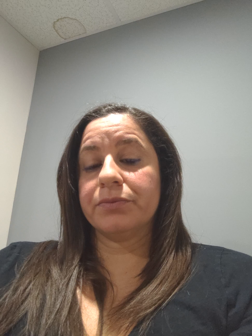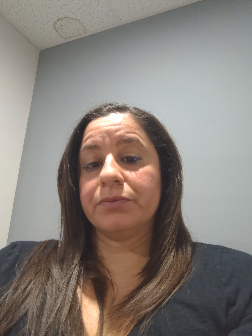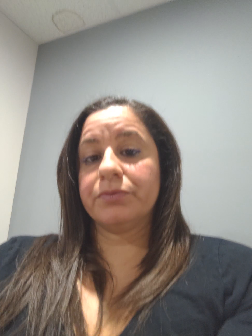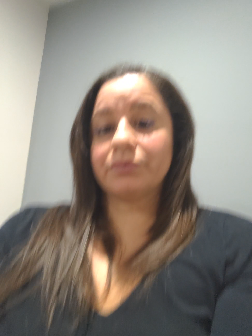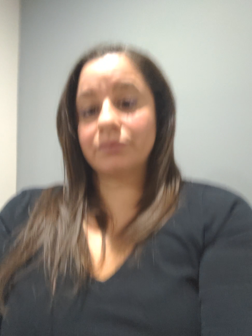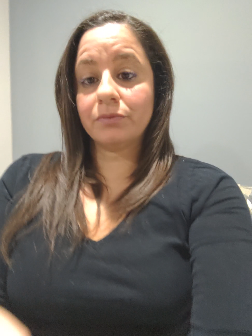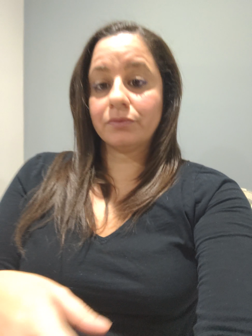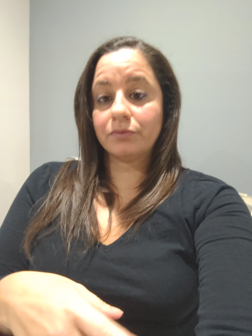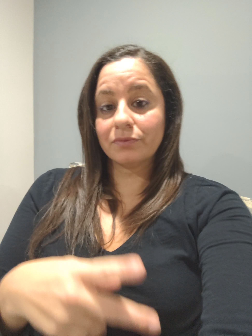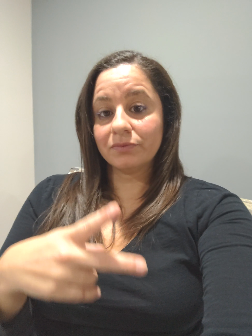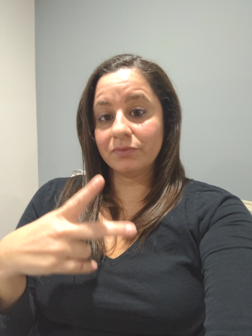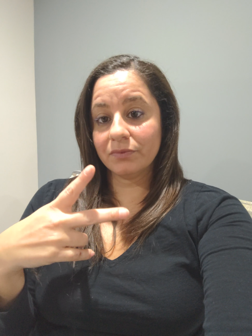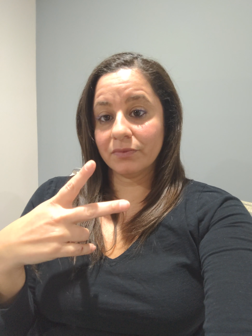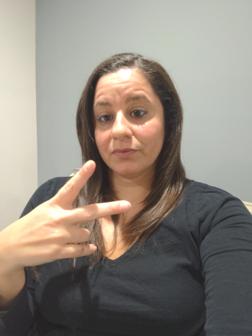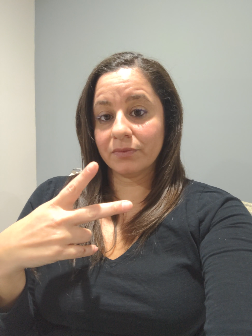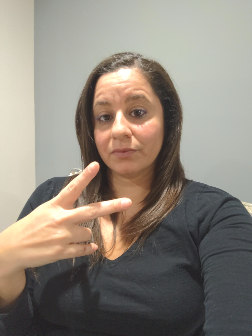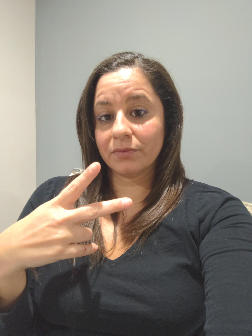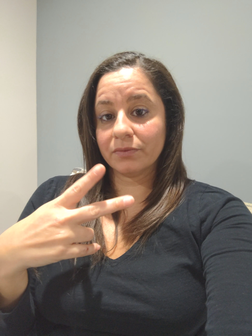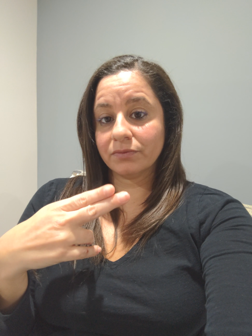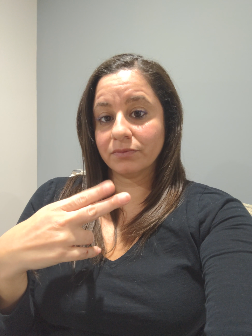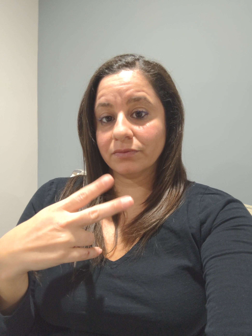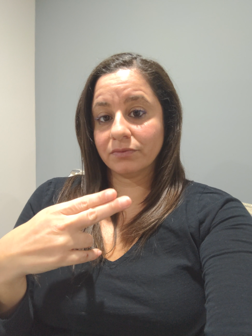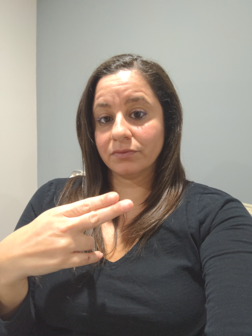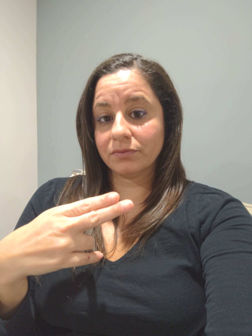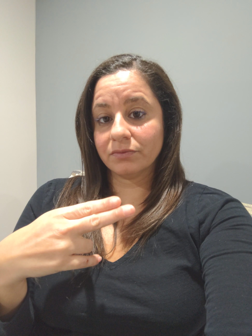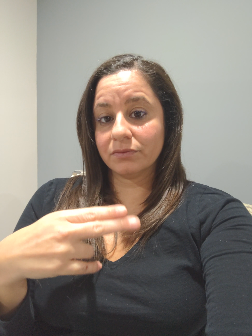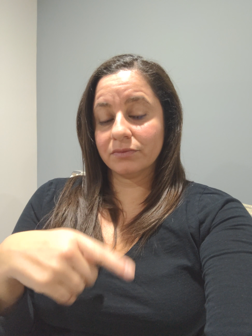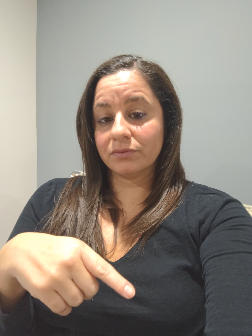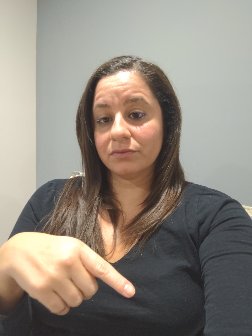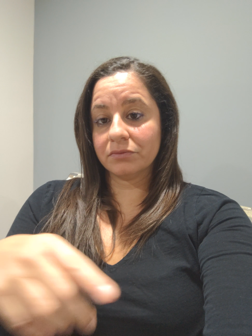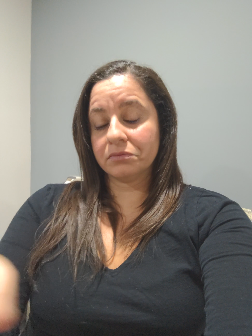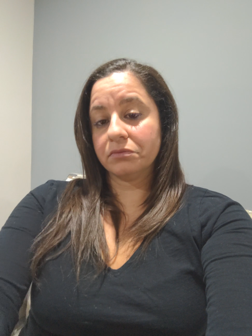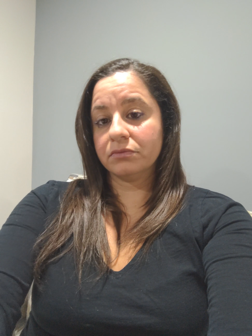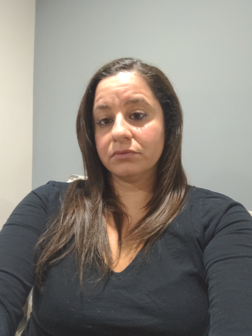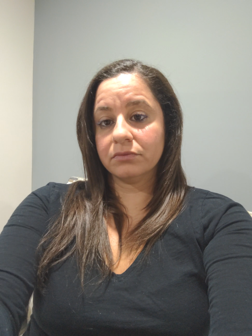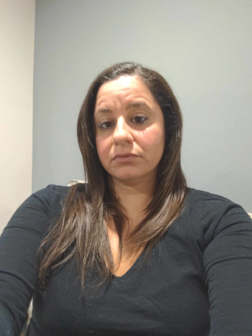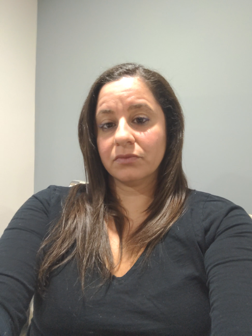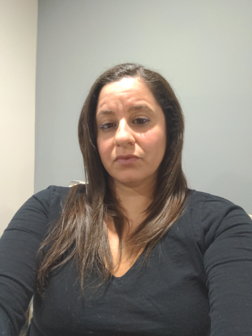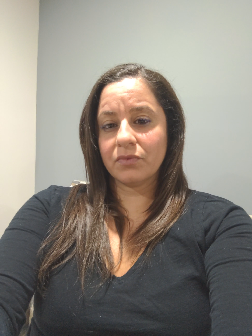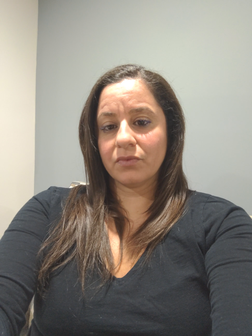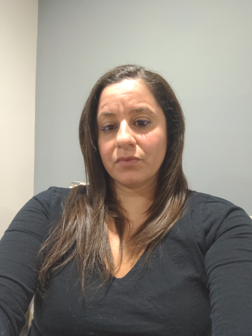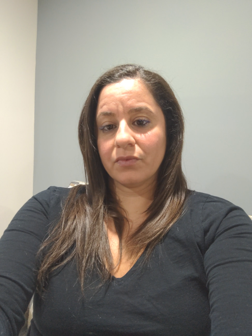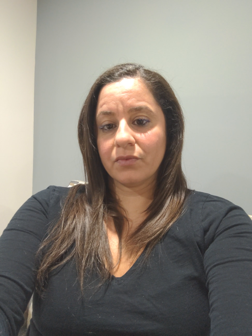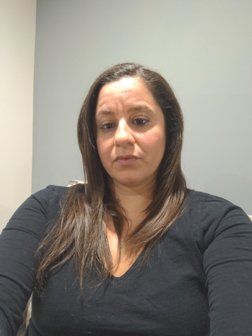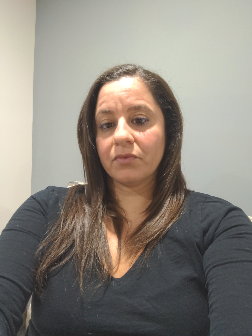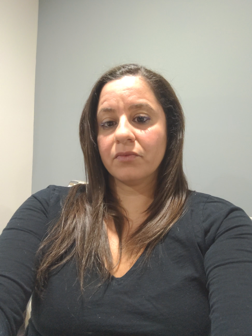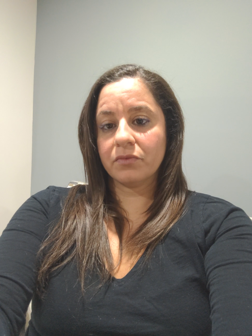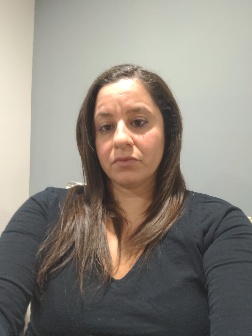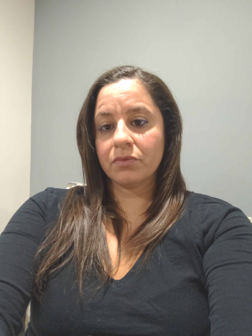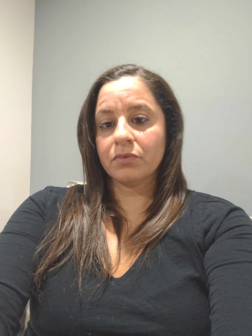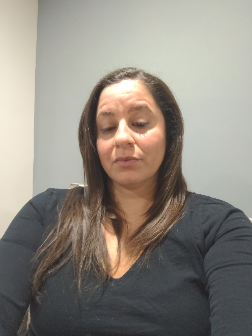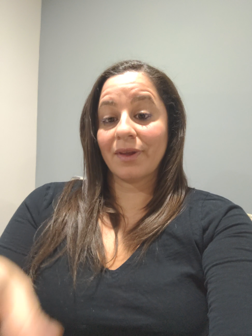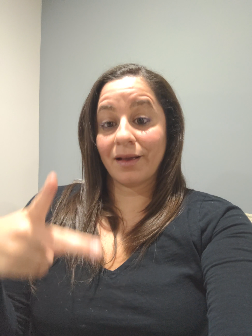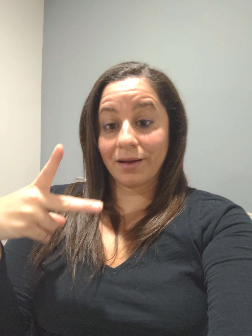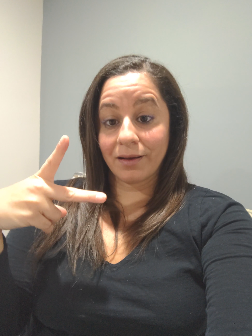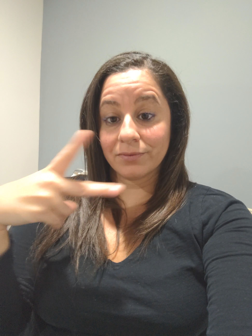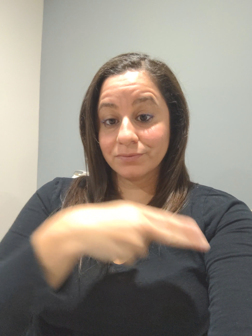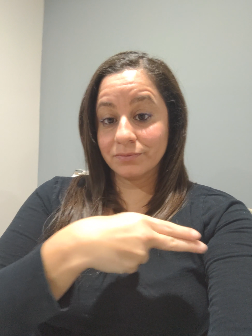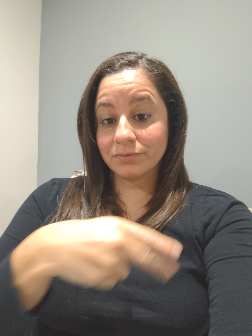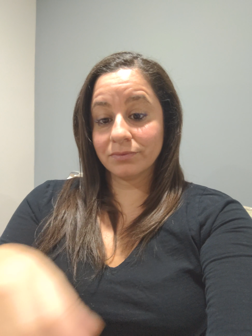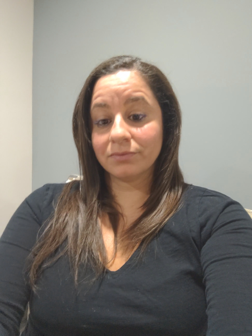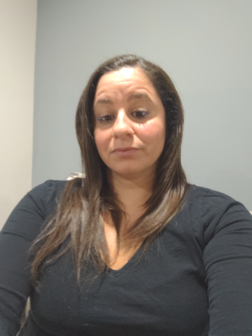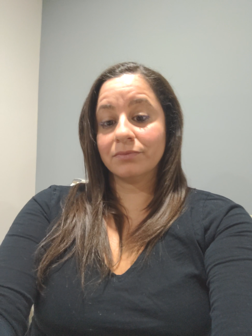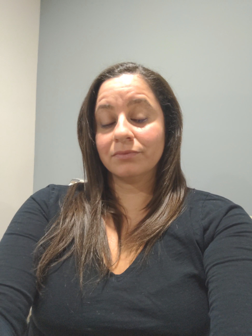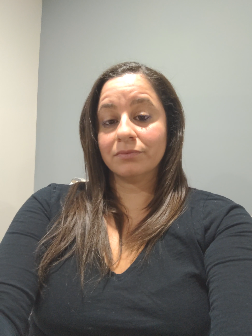cut